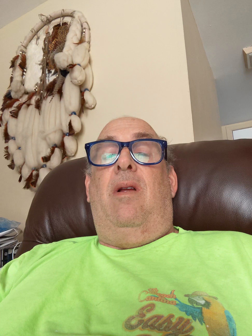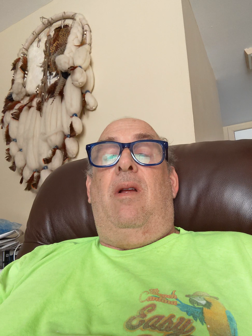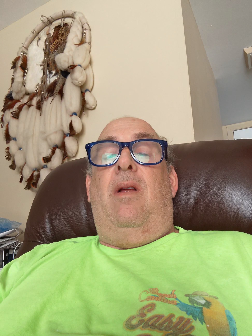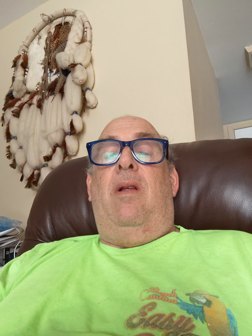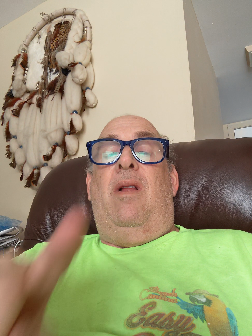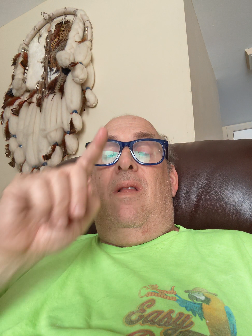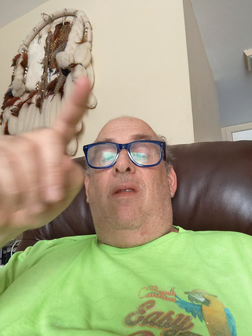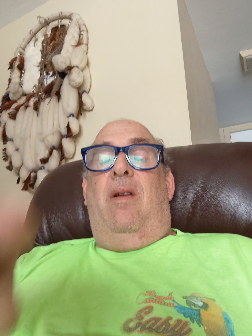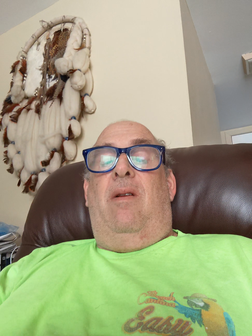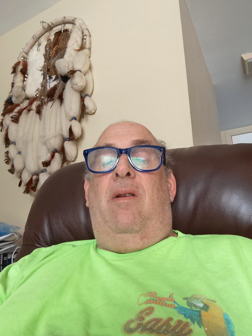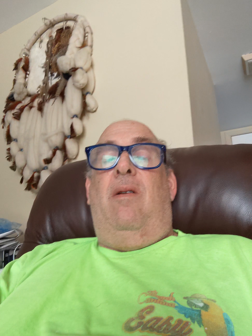there